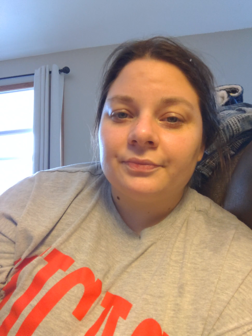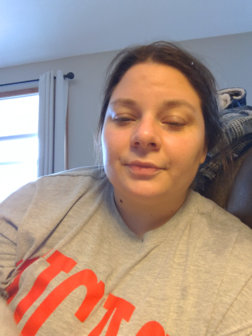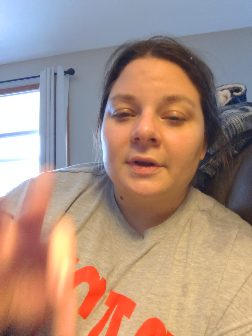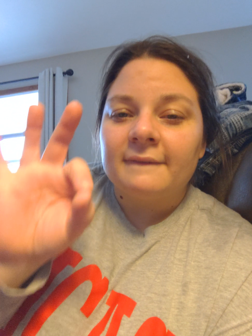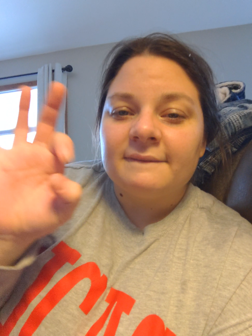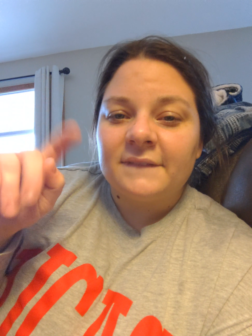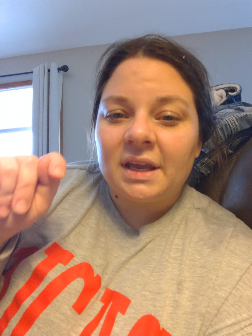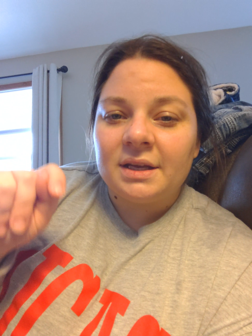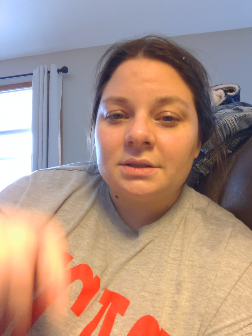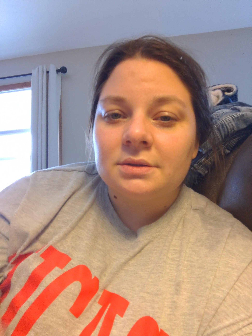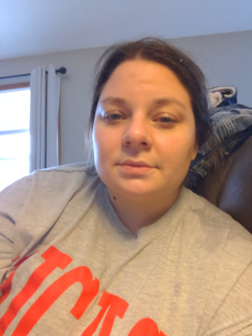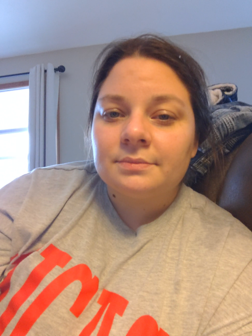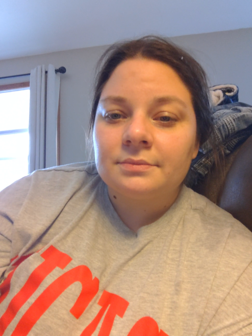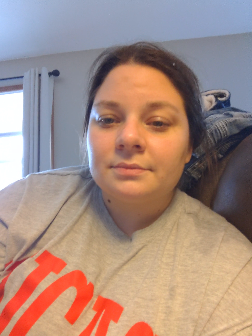feet